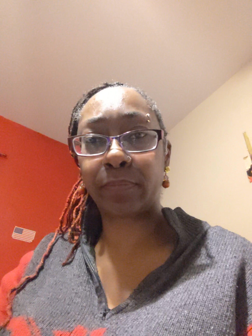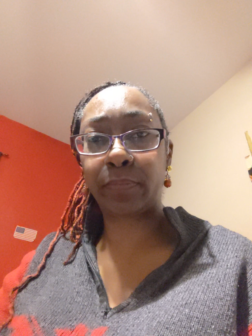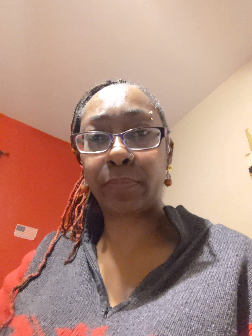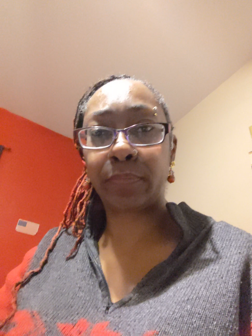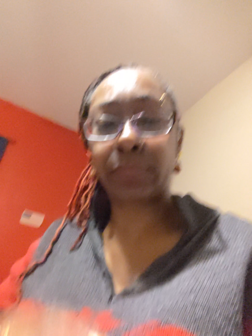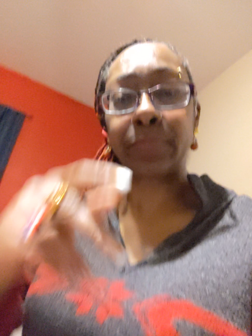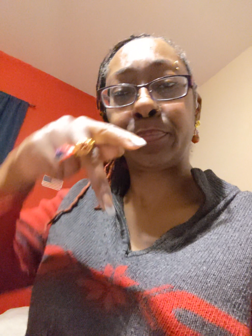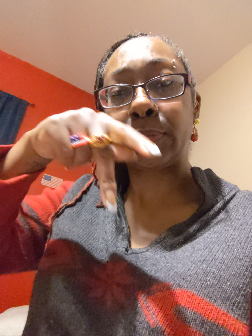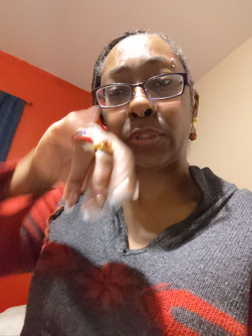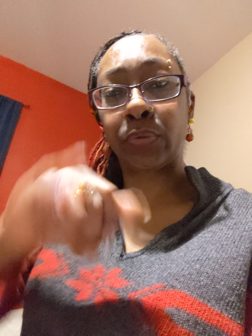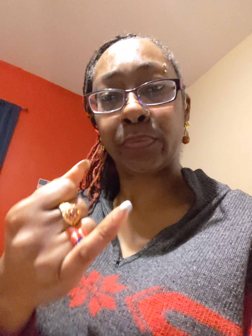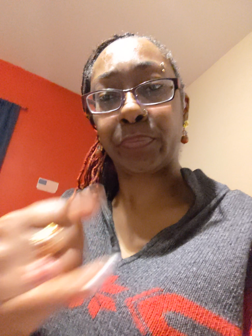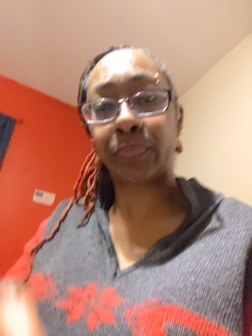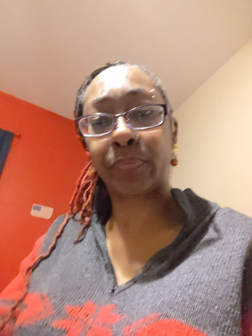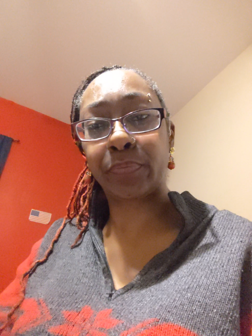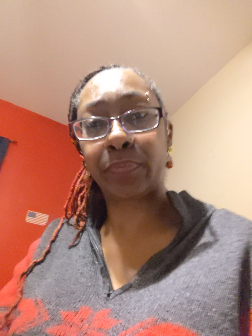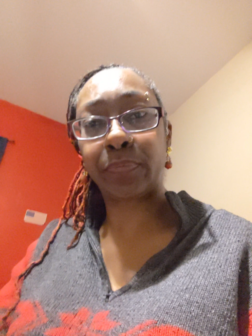pajamas